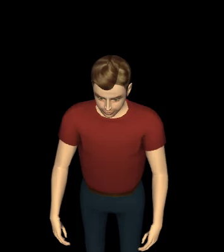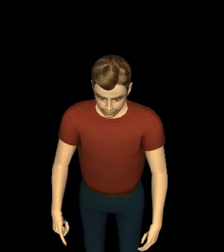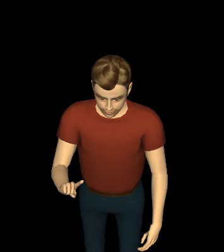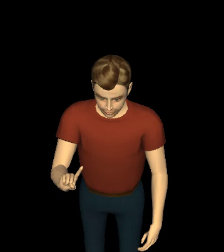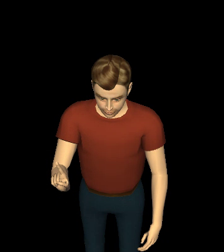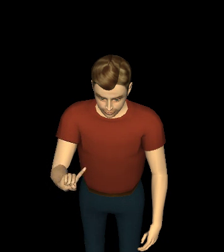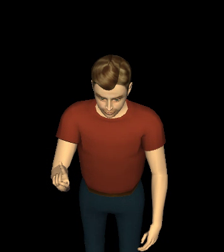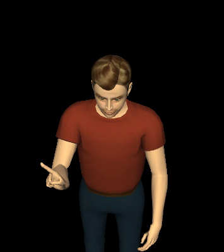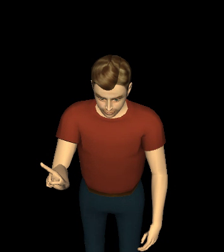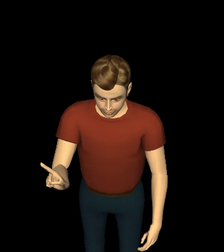لا